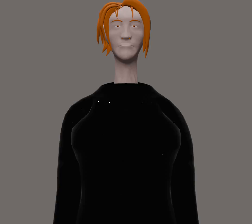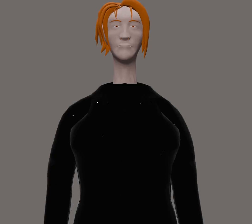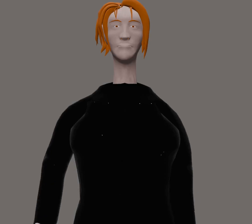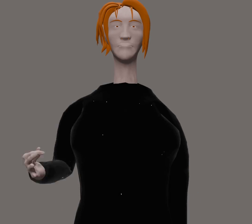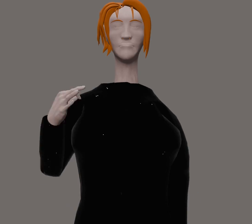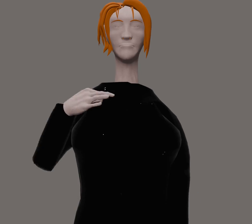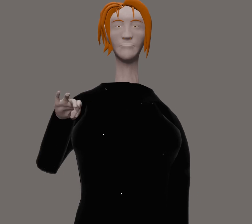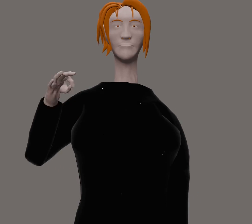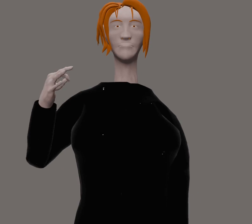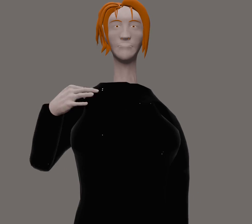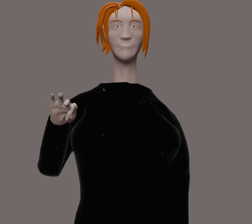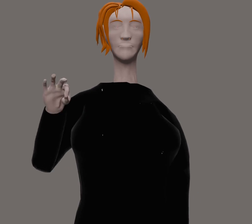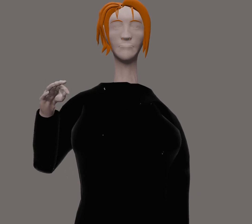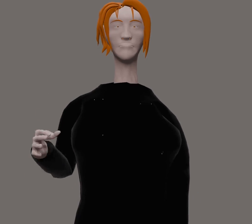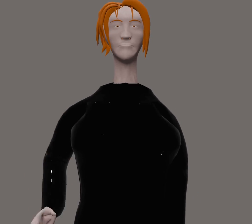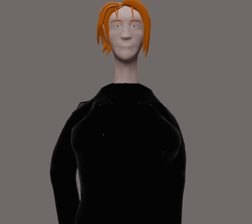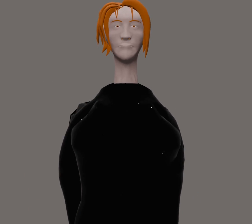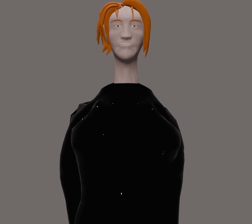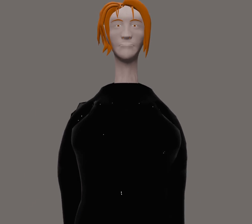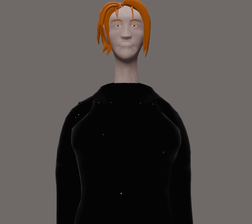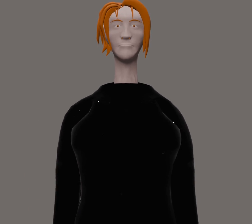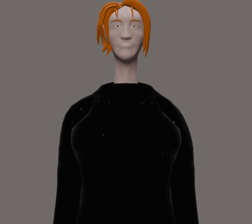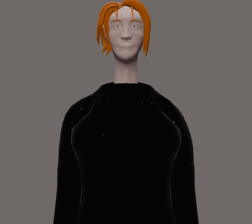Benefit